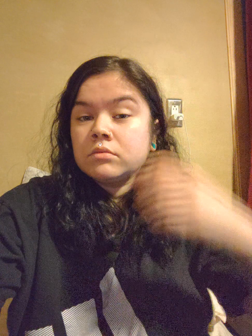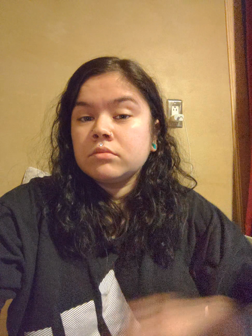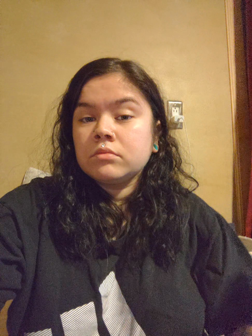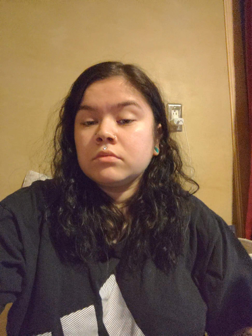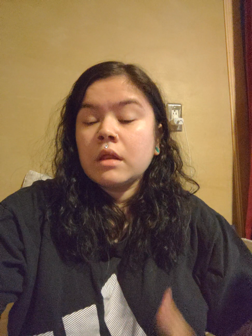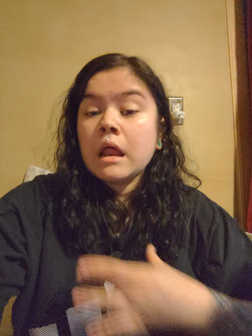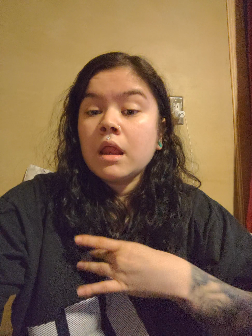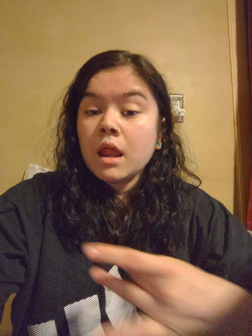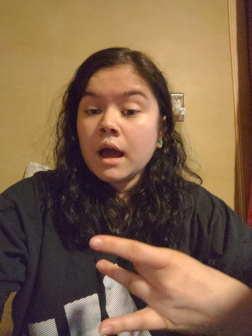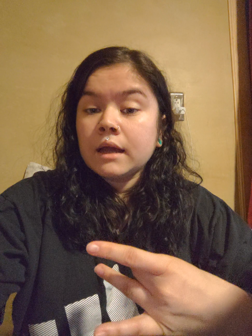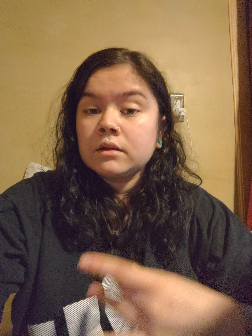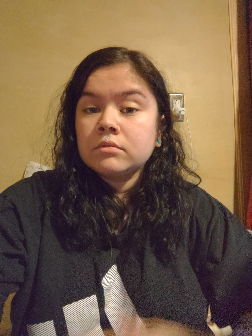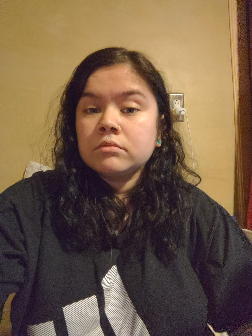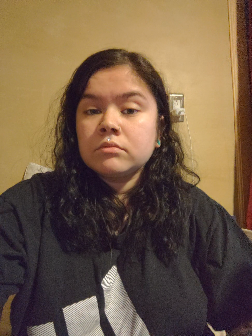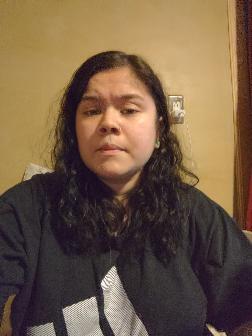like